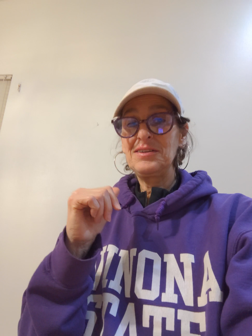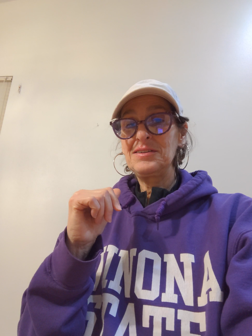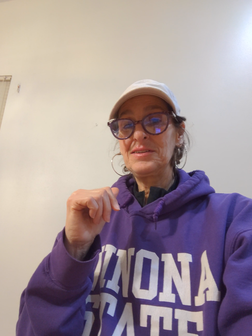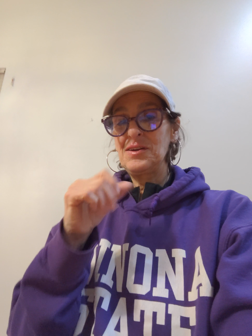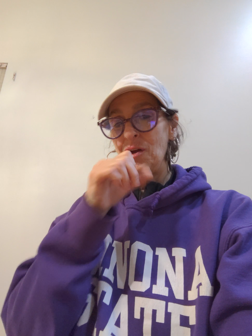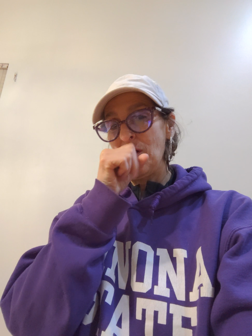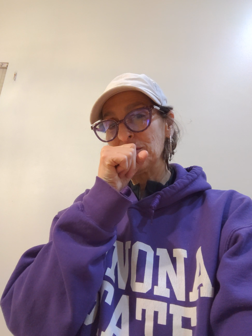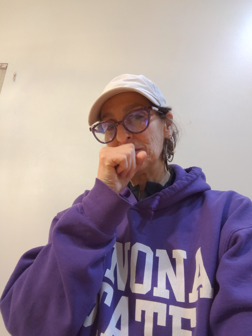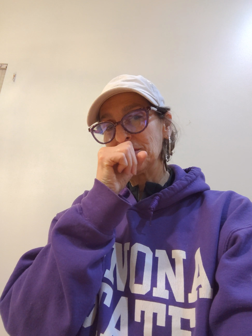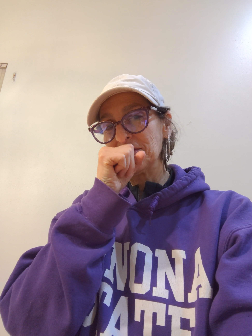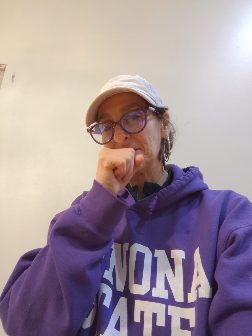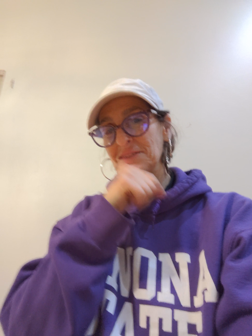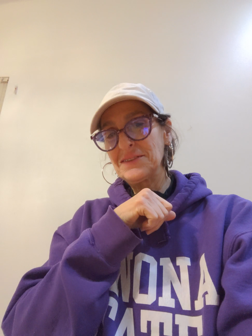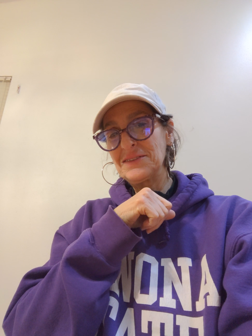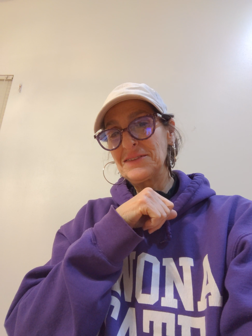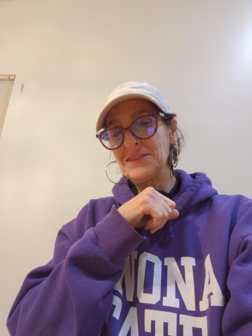orange